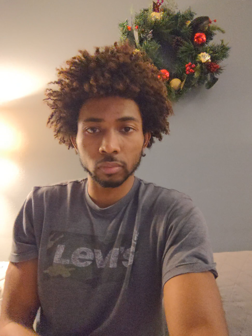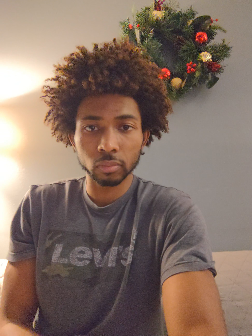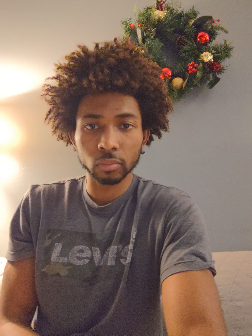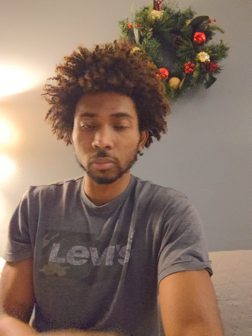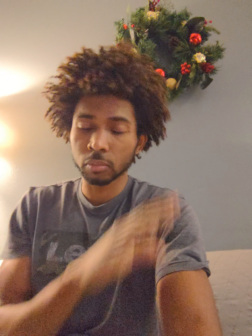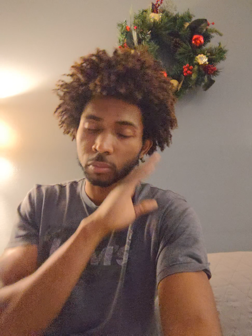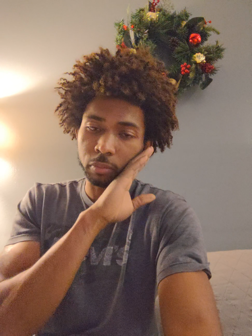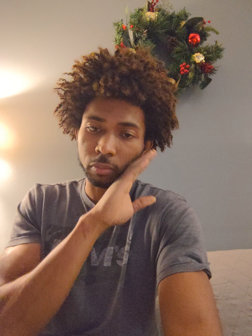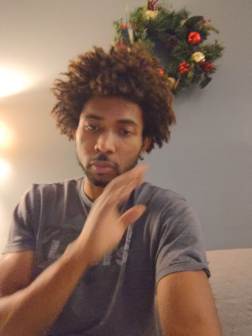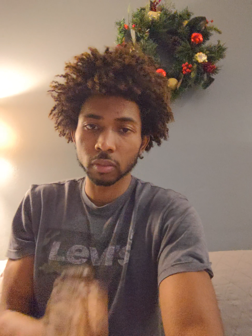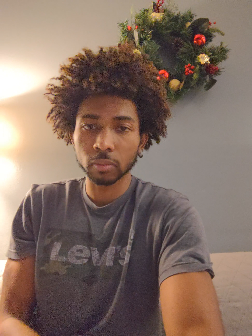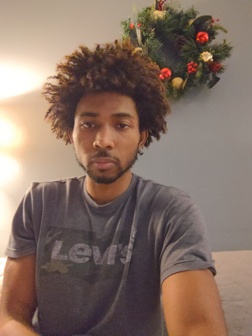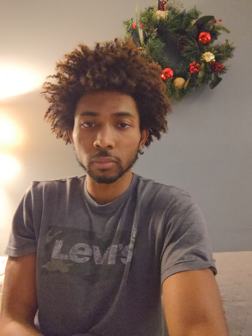bed